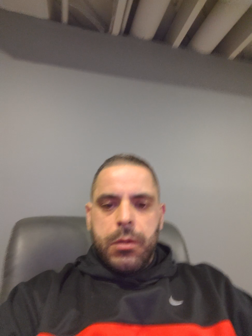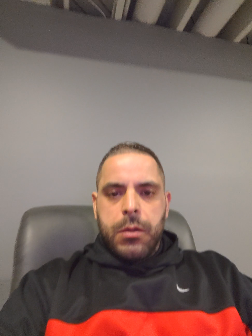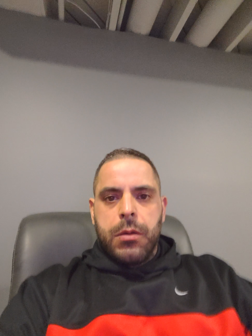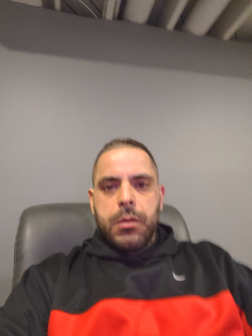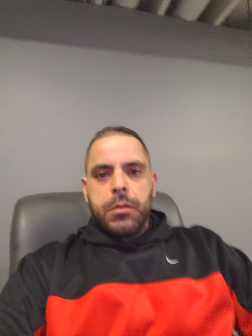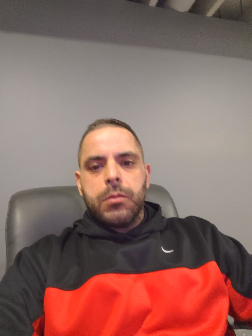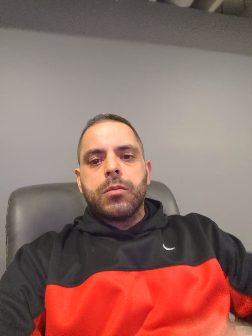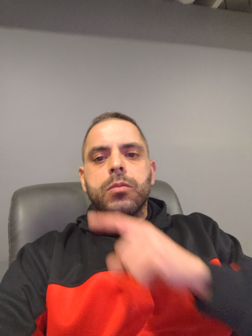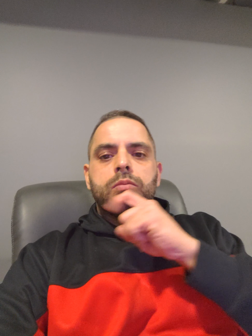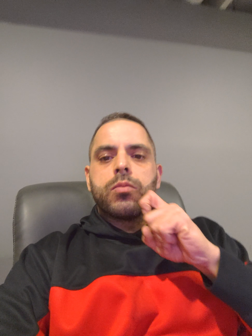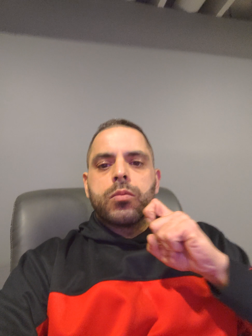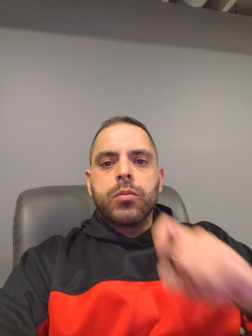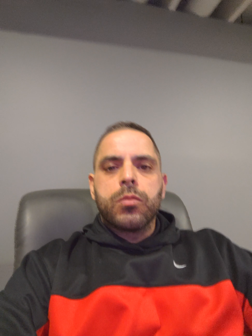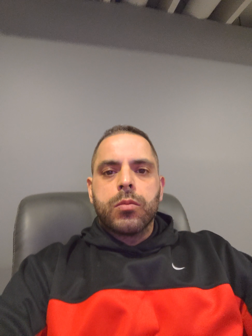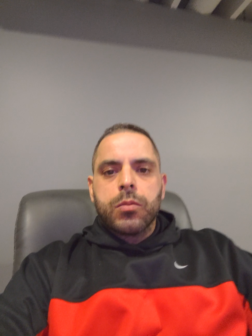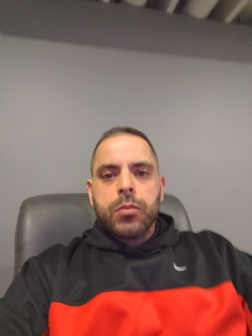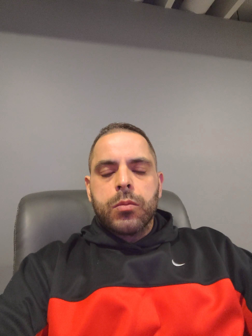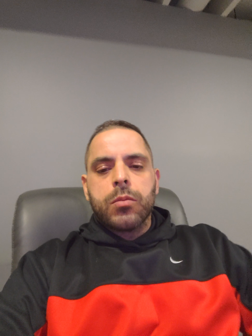dry